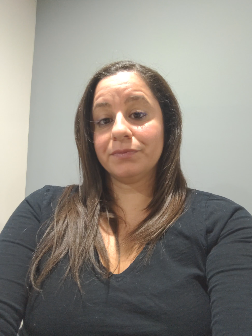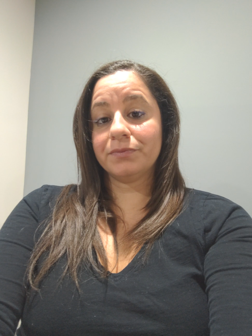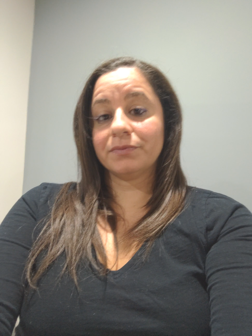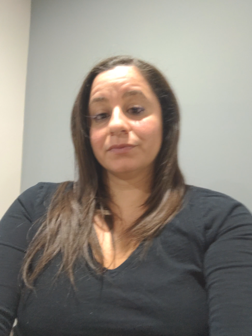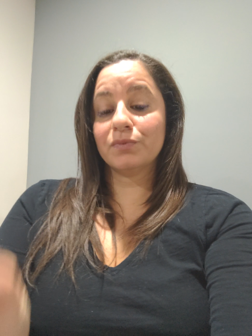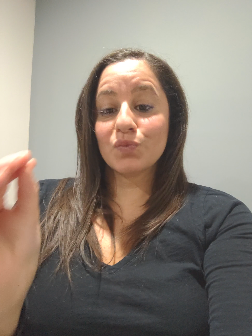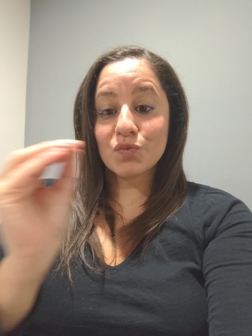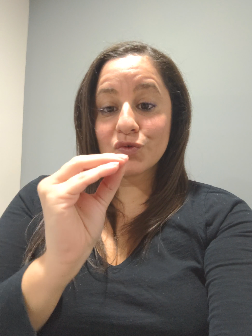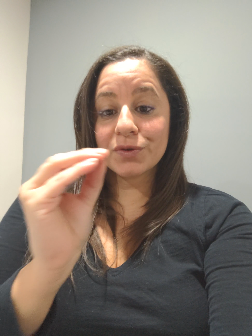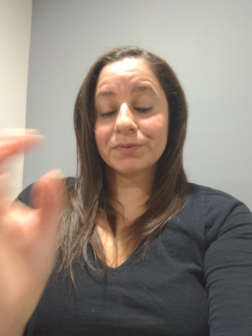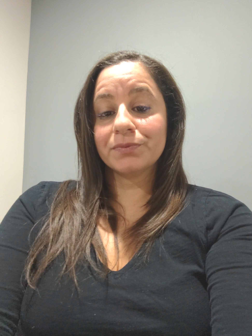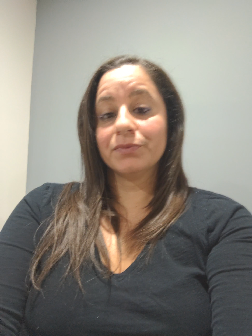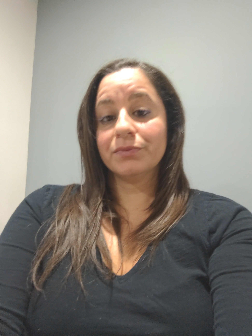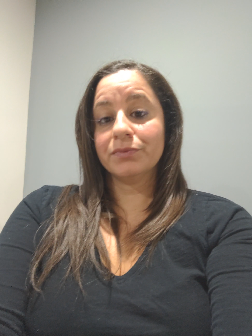kiss